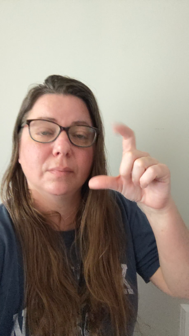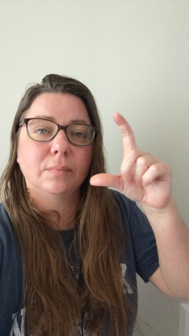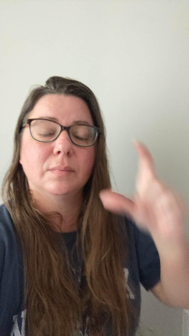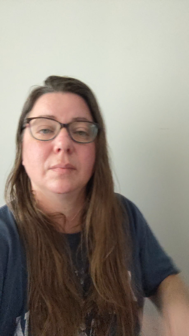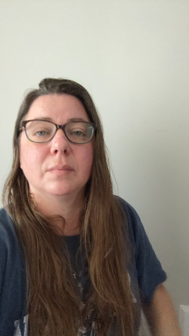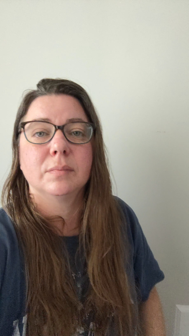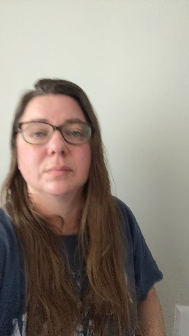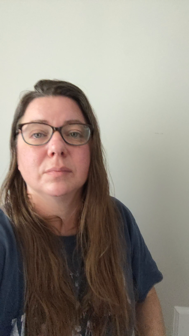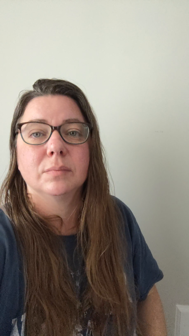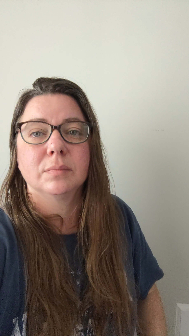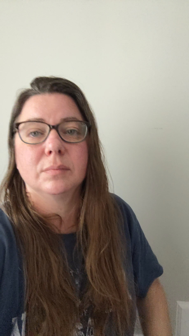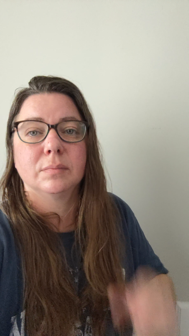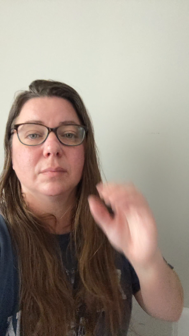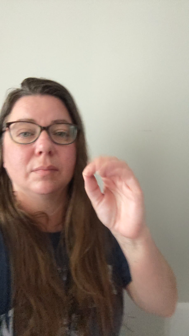of